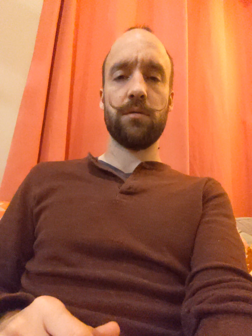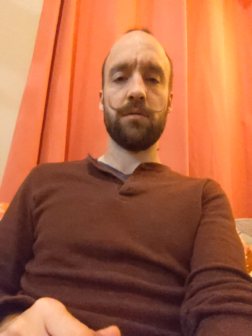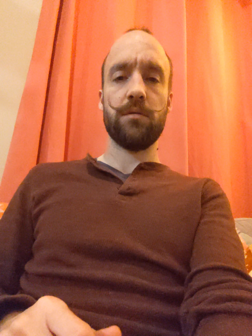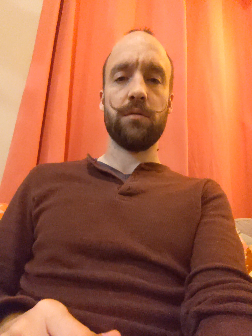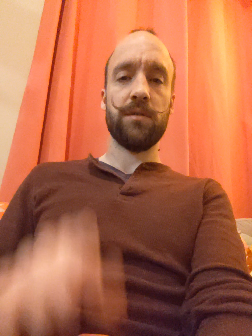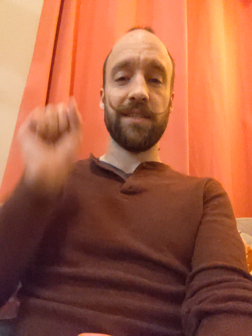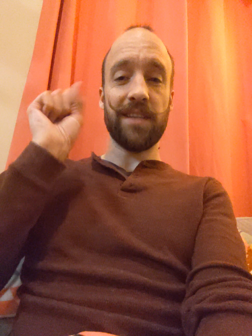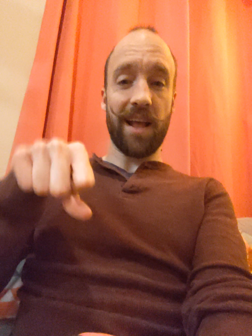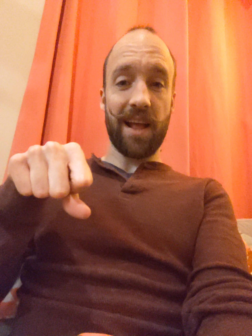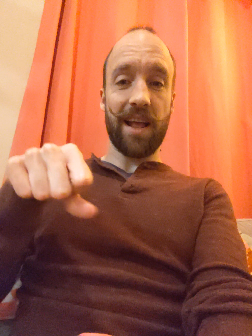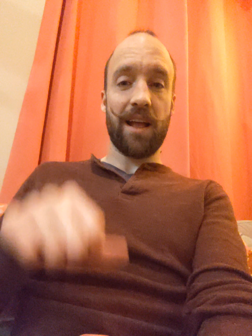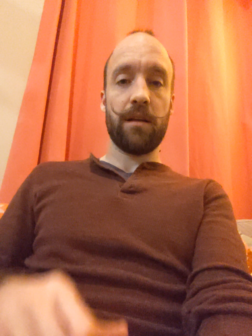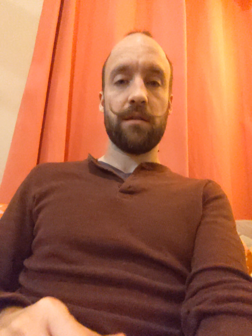can